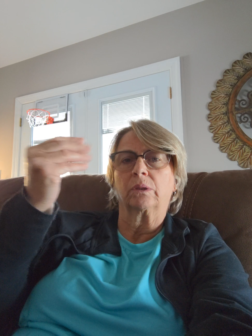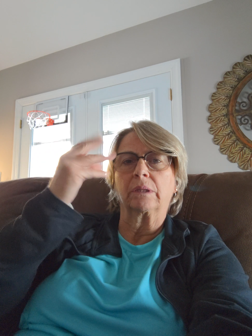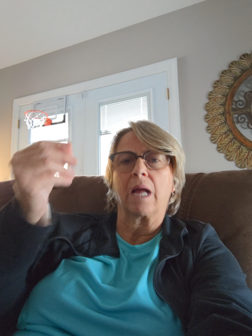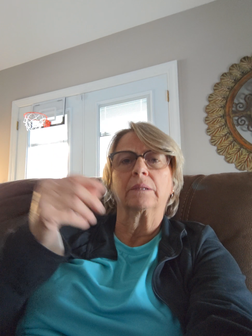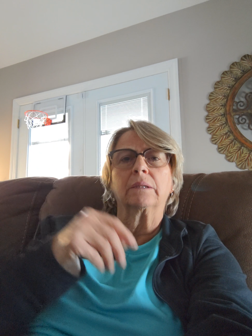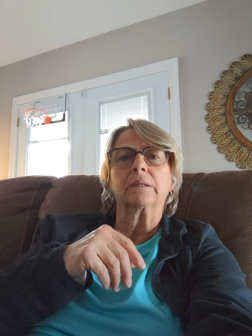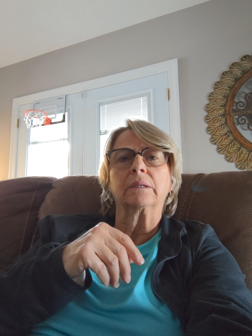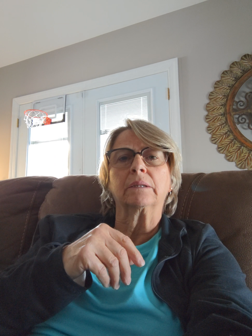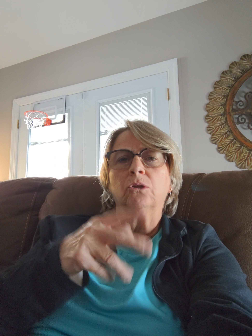outside